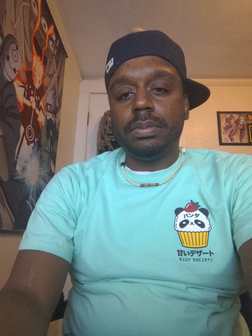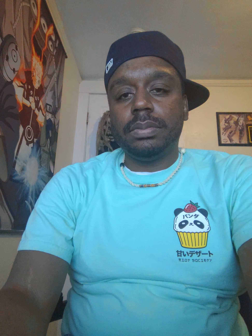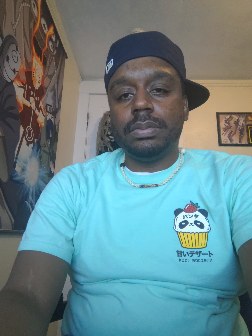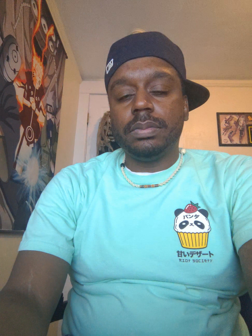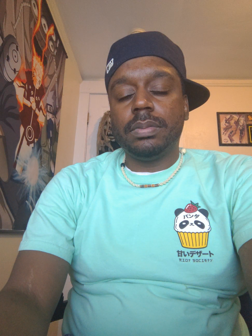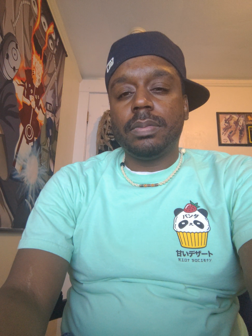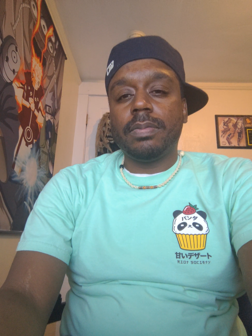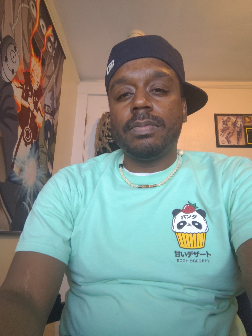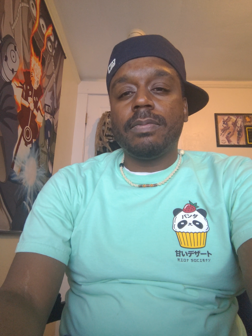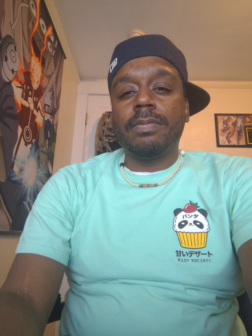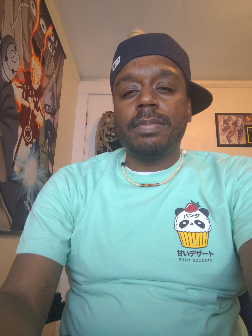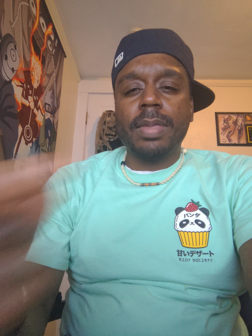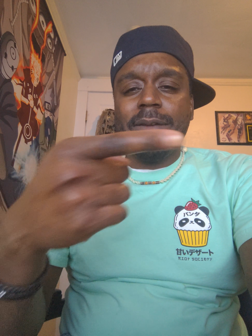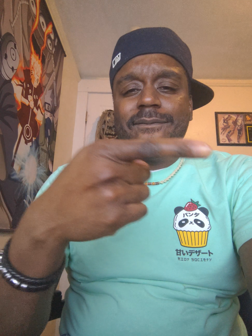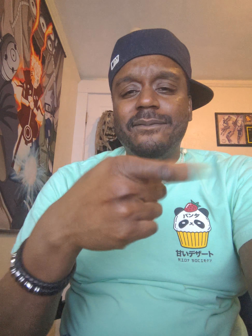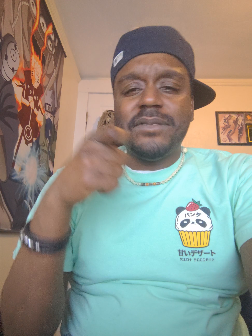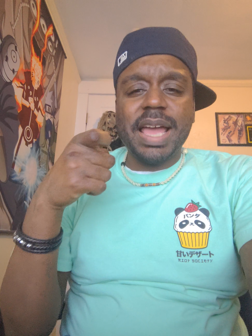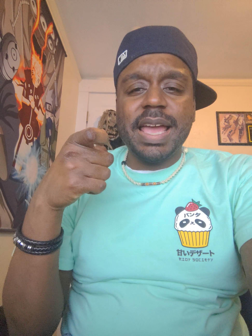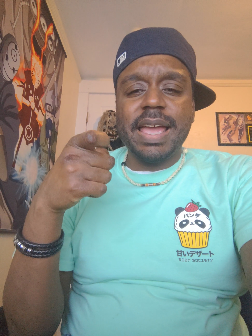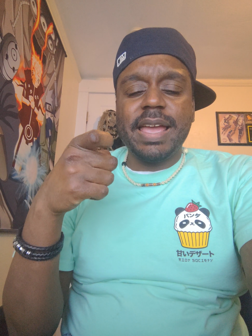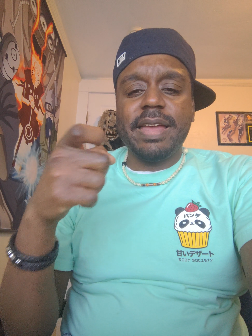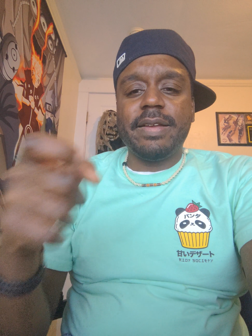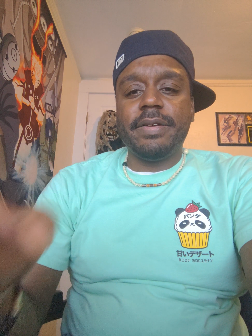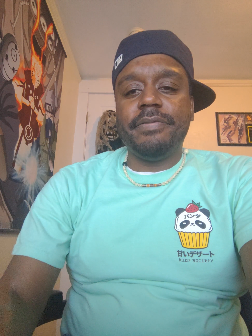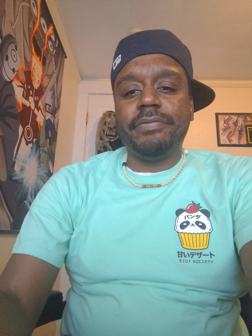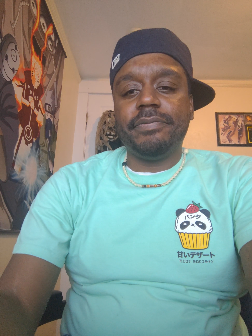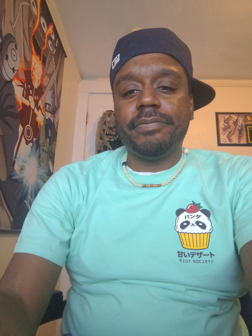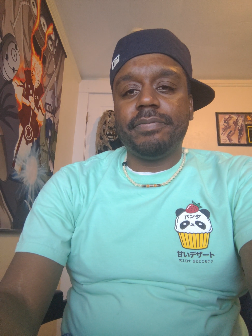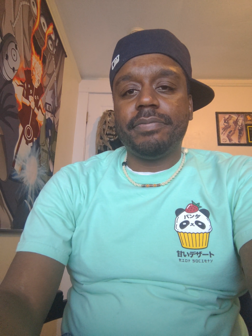fast